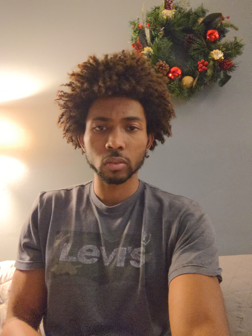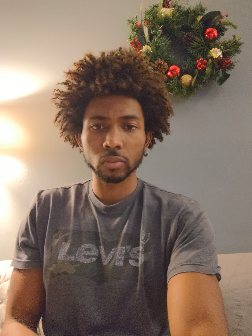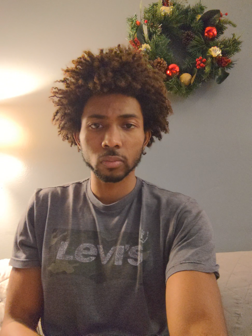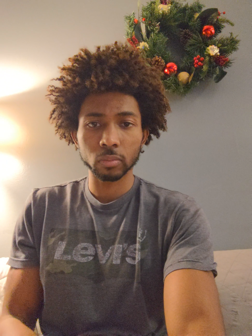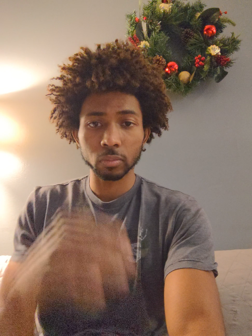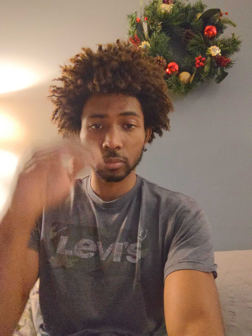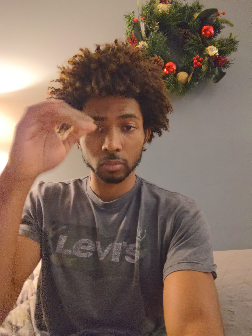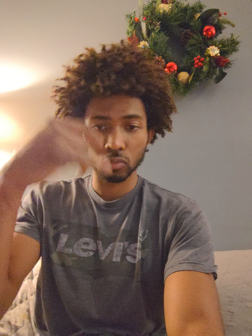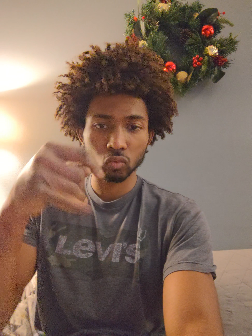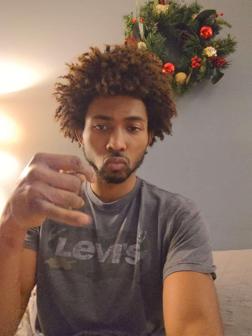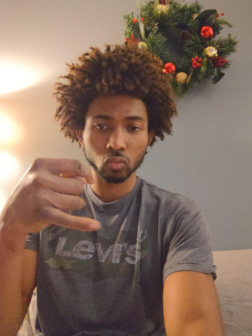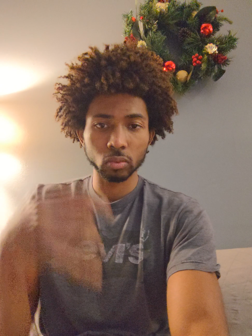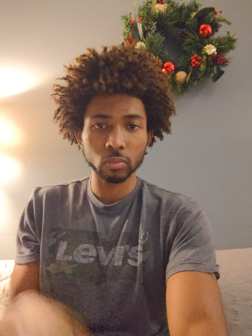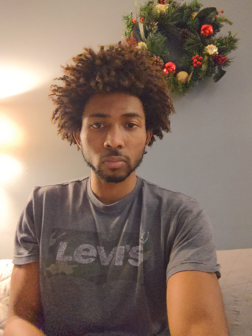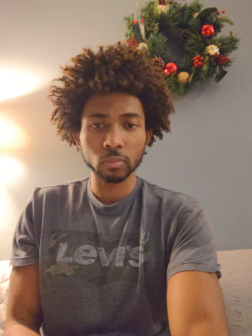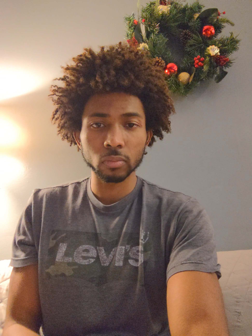toy